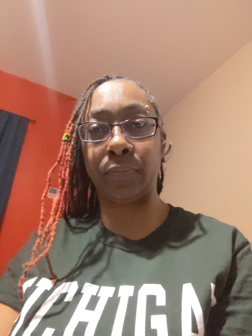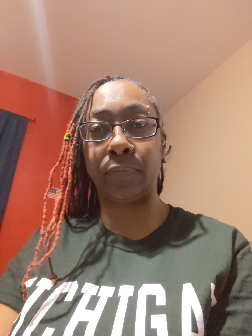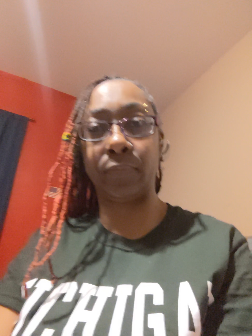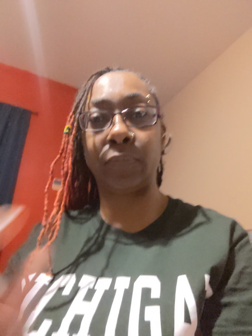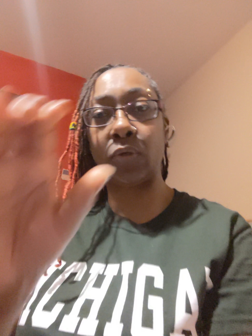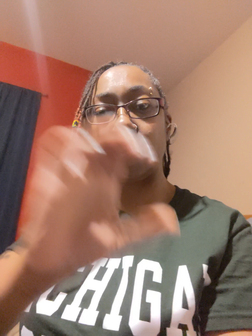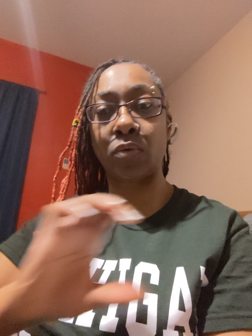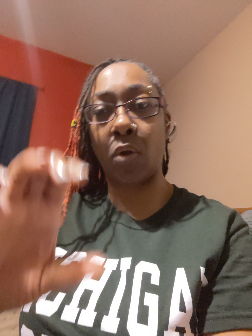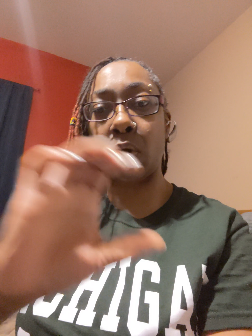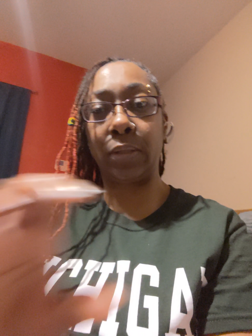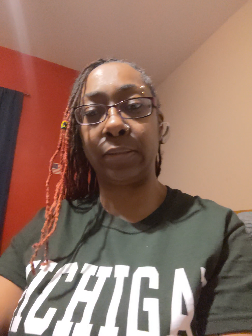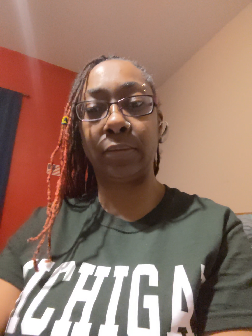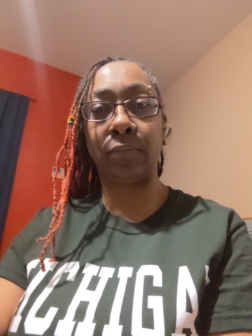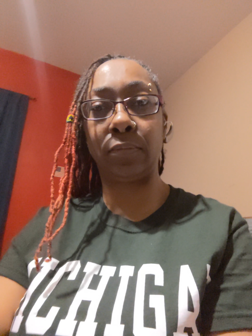chocolate